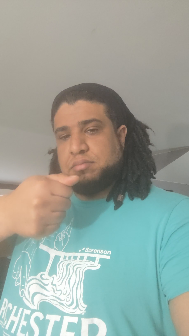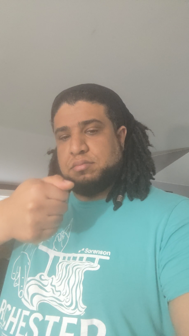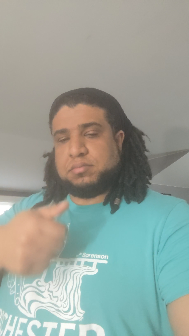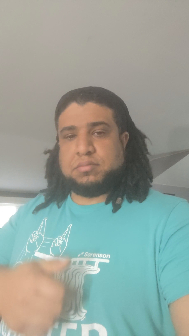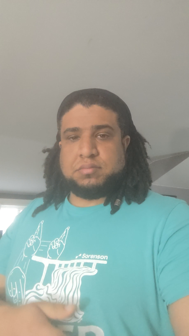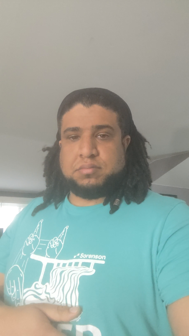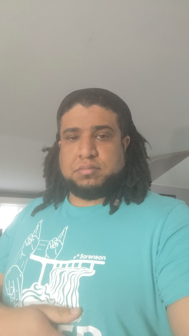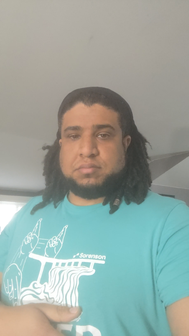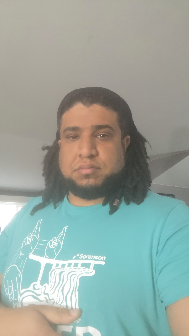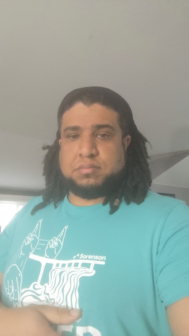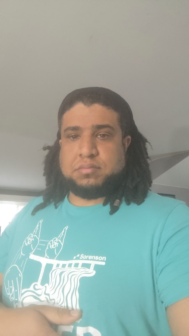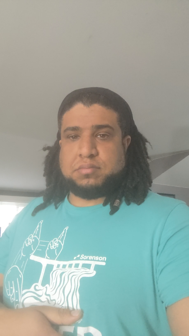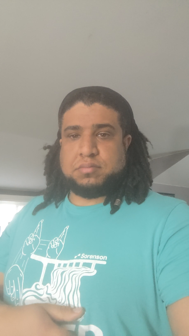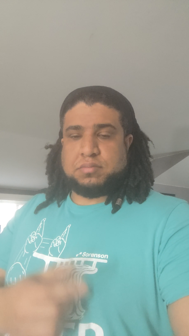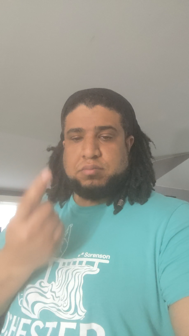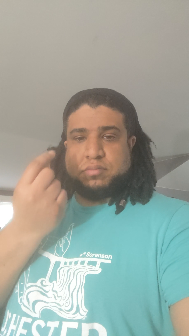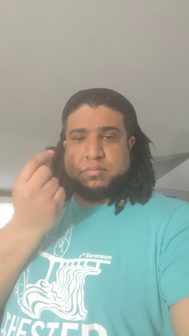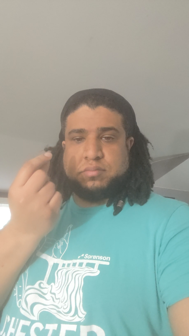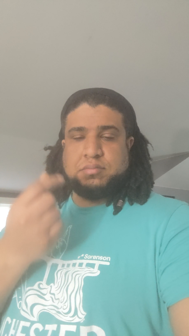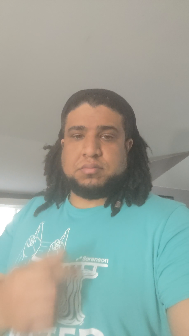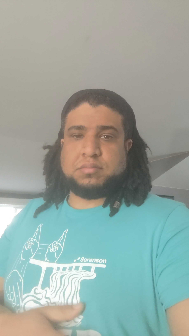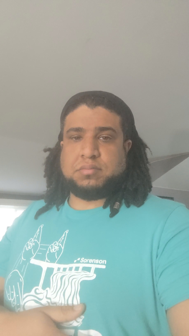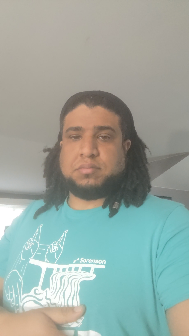do